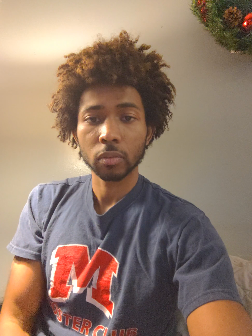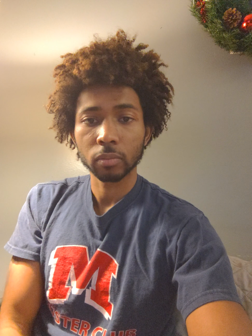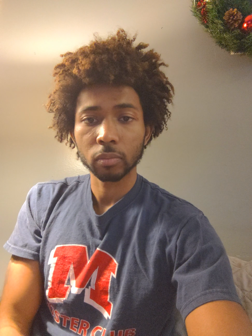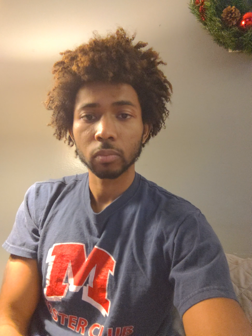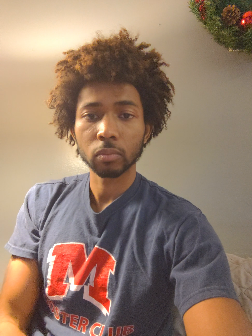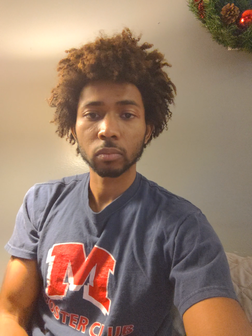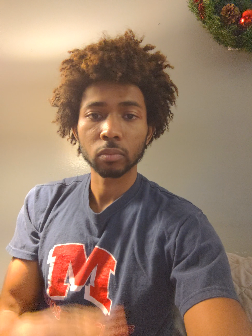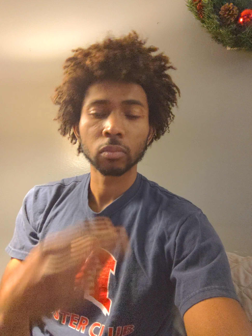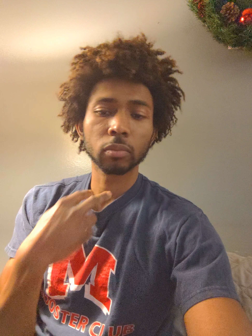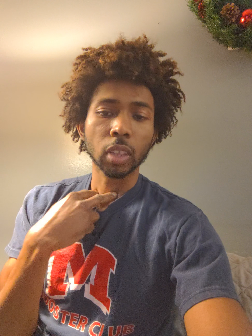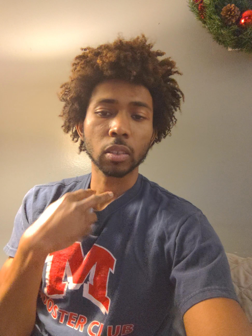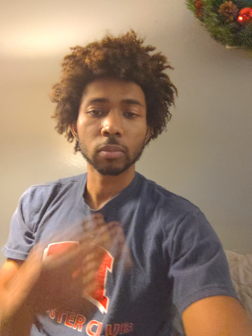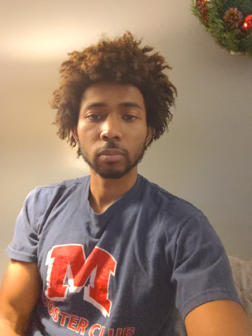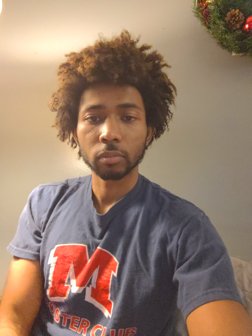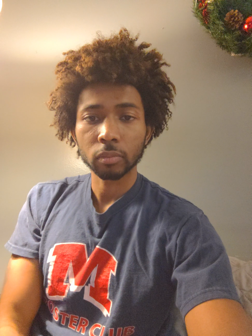stuck